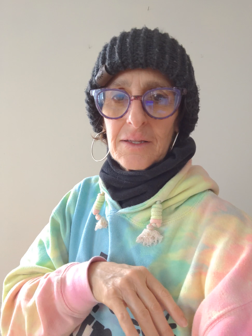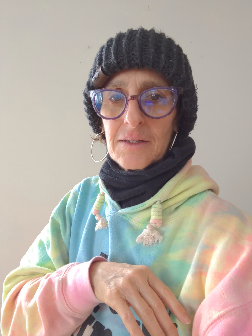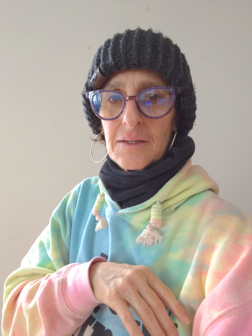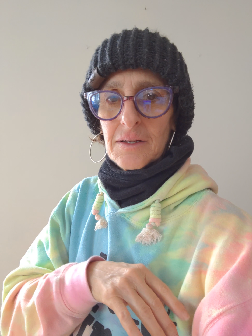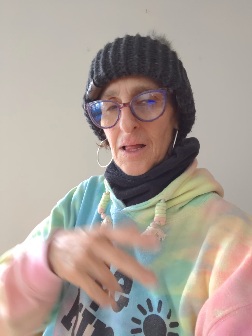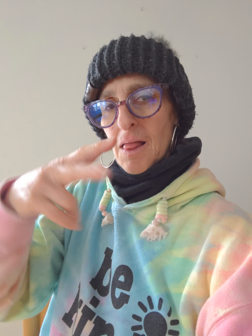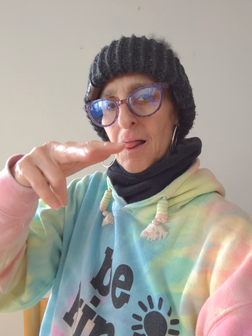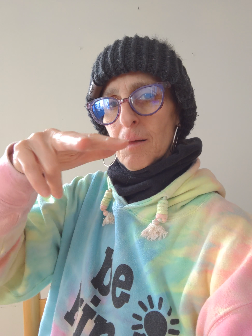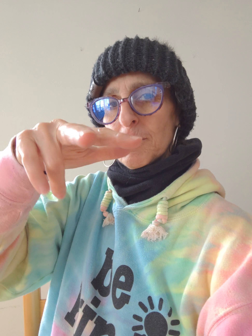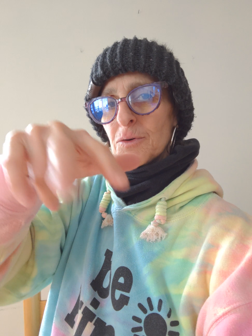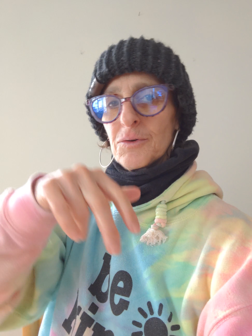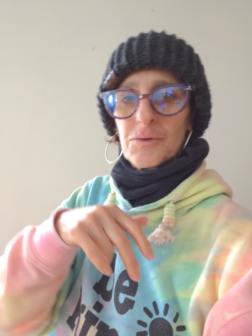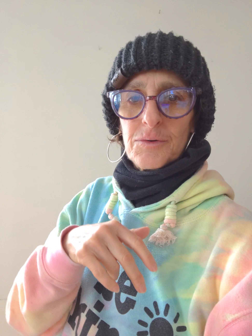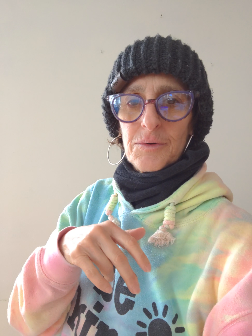helicopter